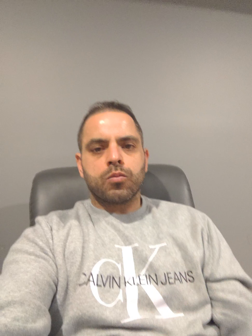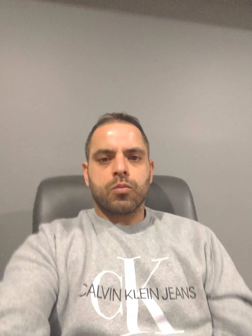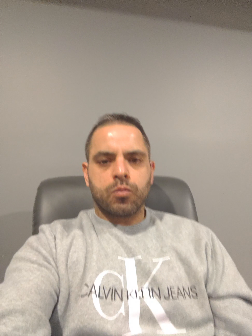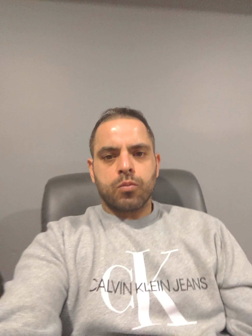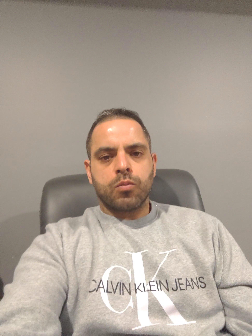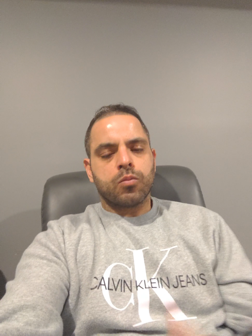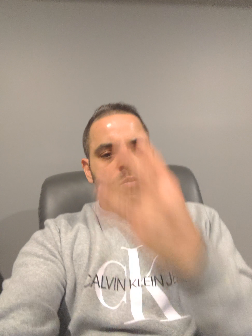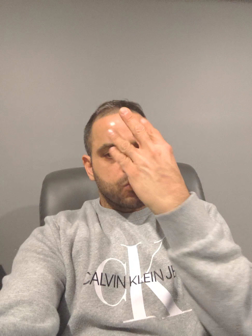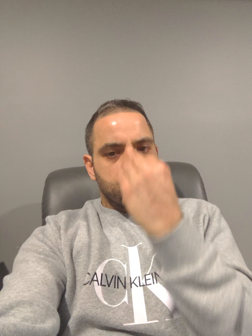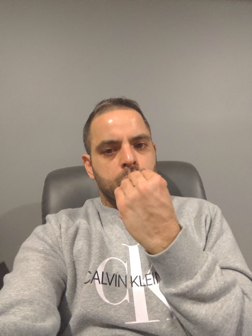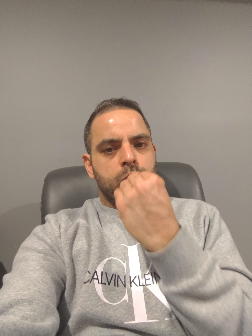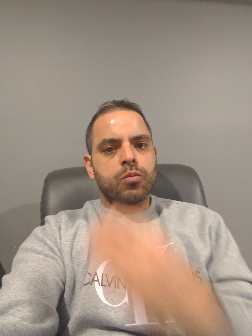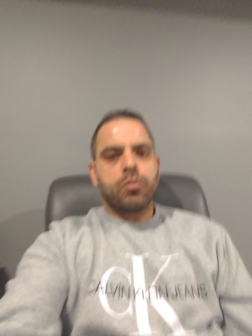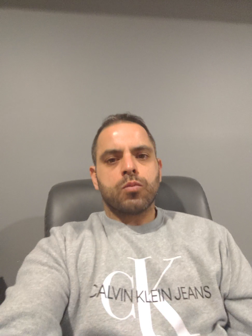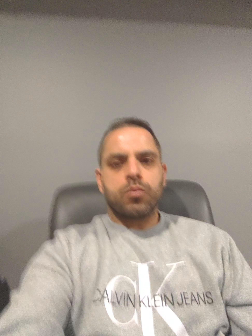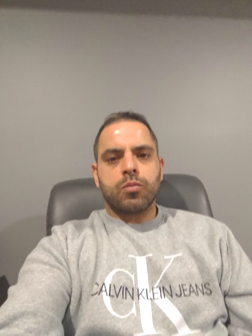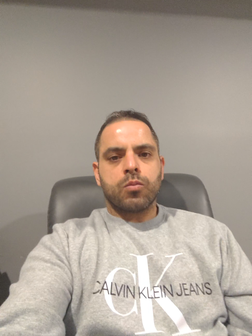sleep